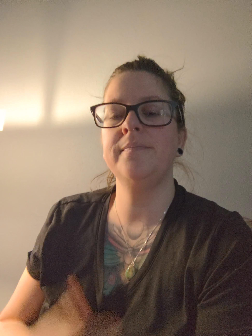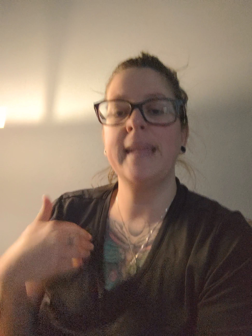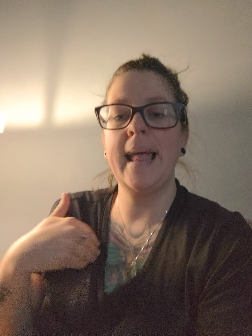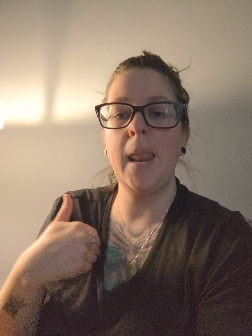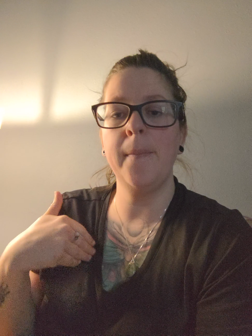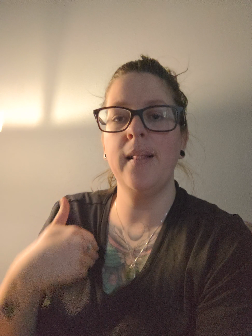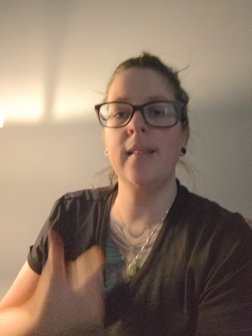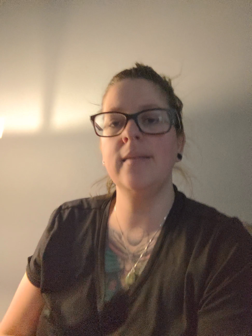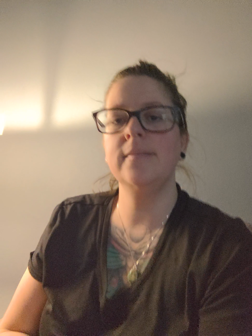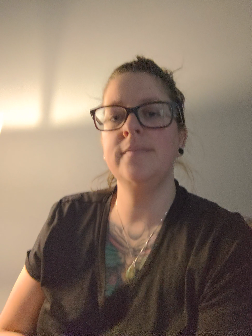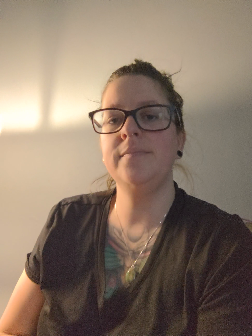animal